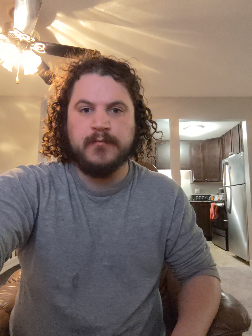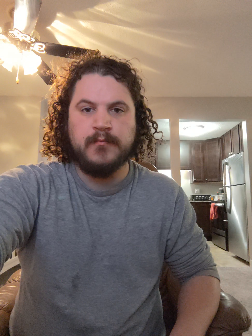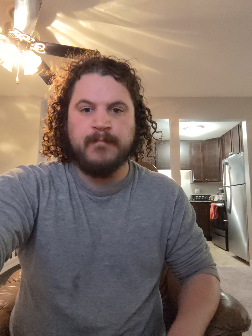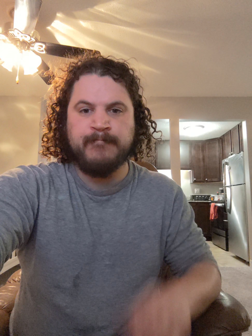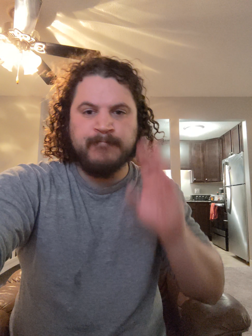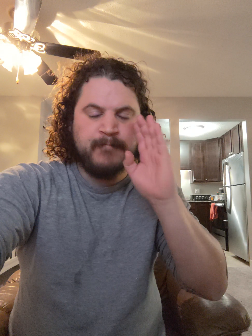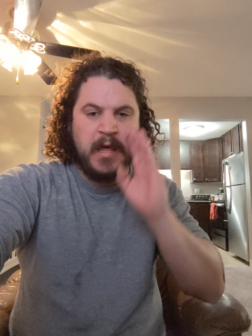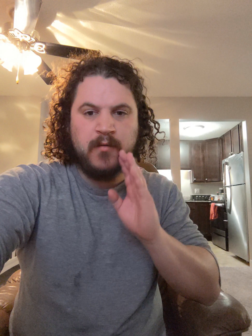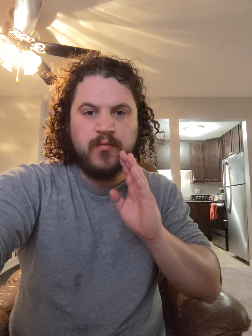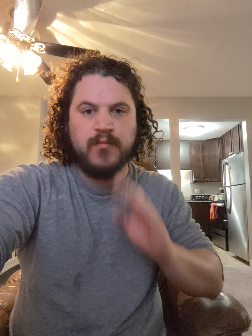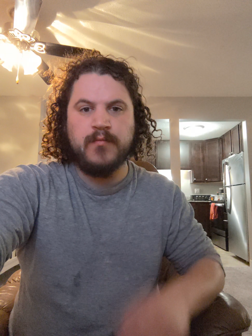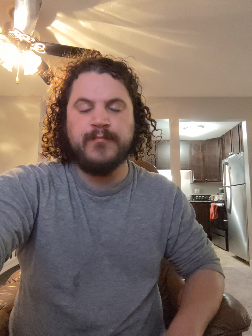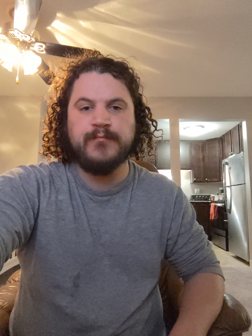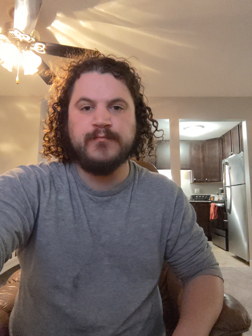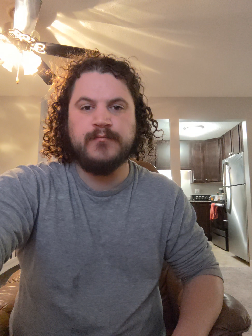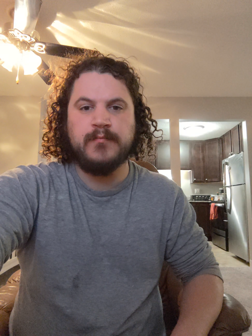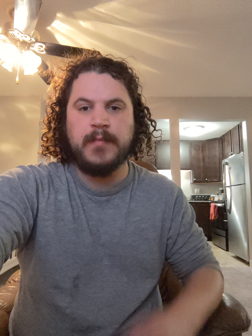brown